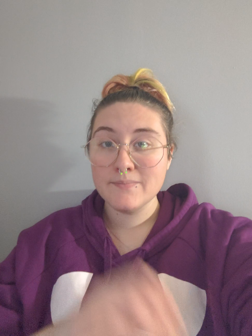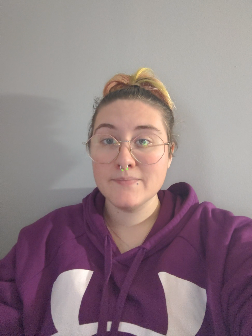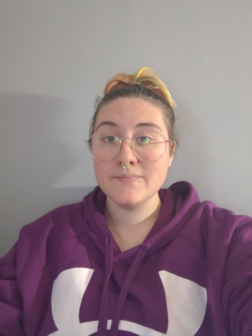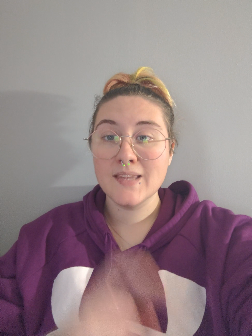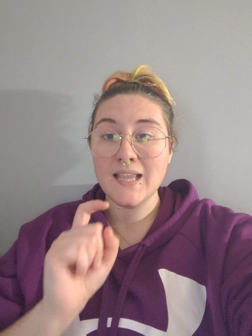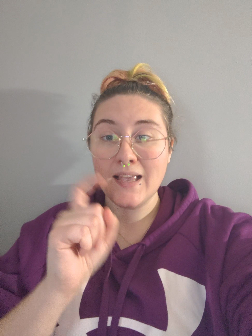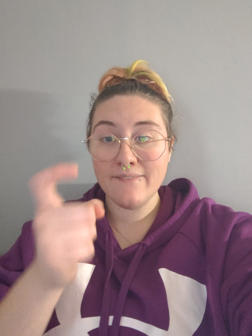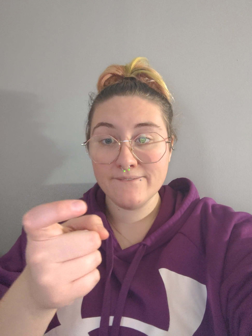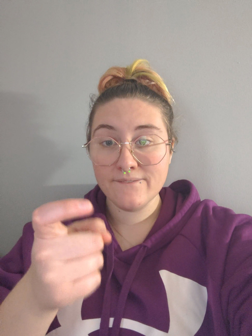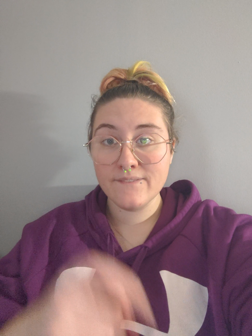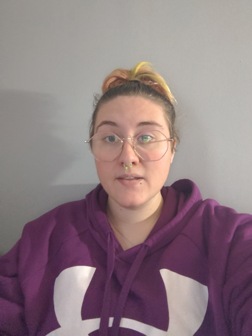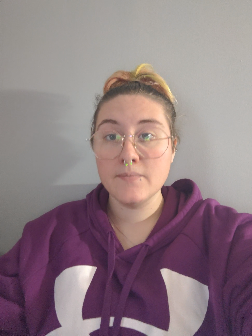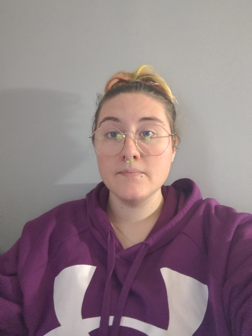gift